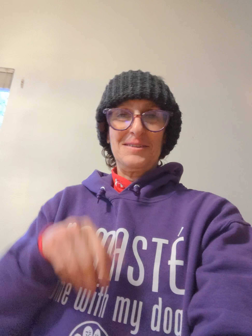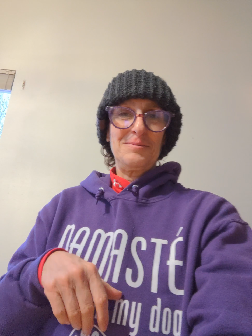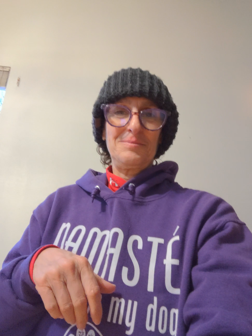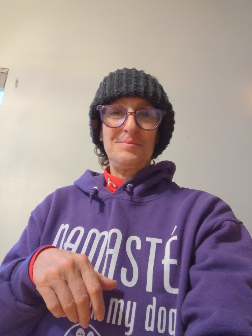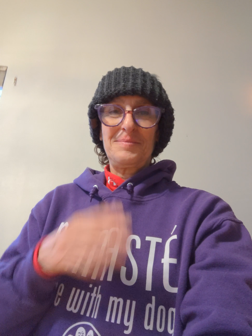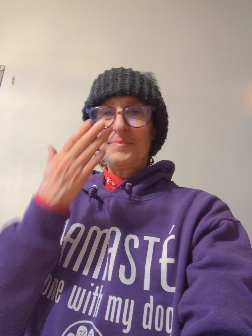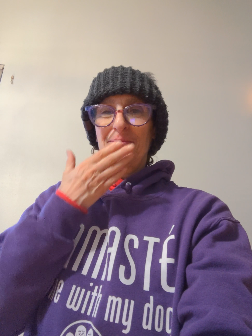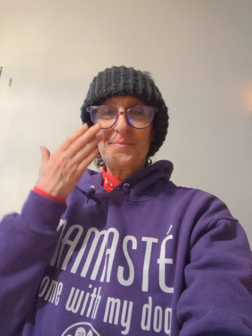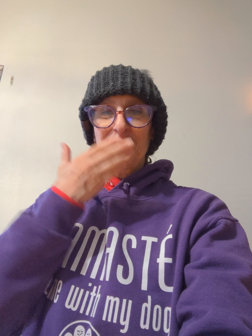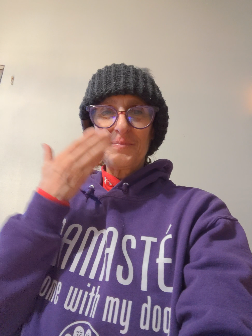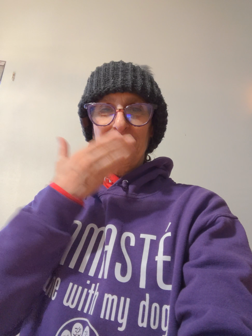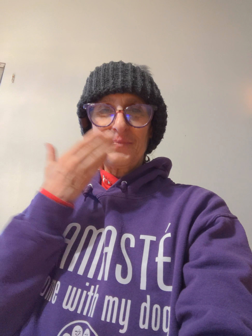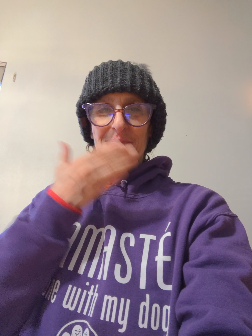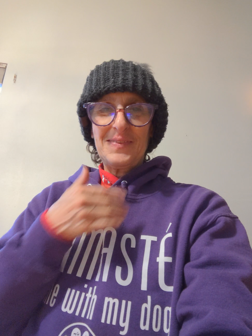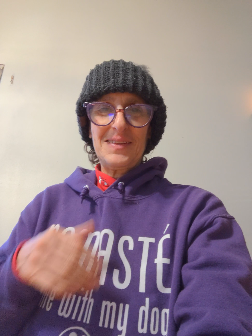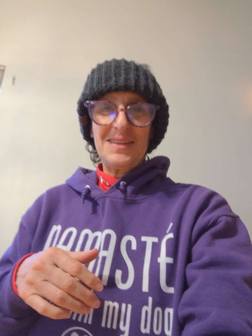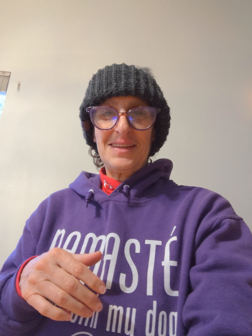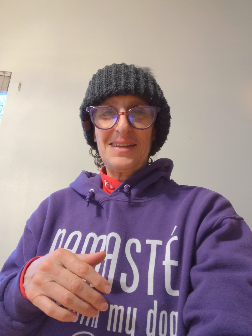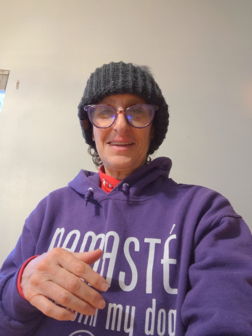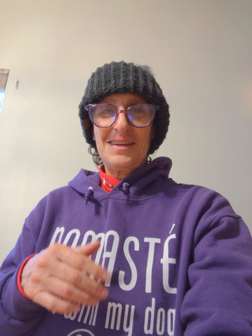napkin